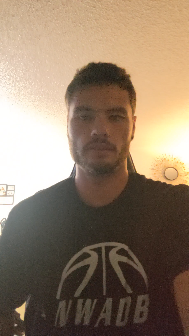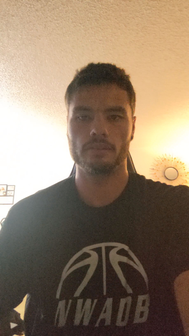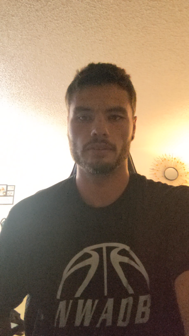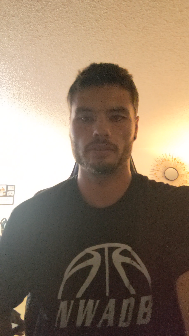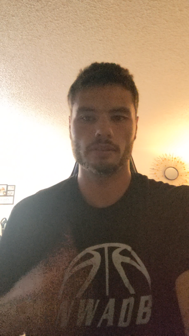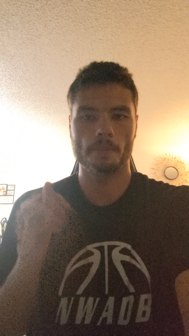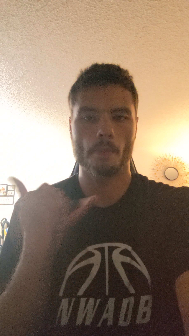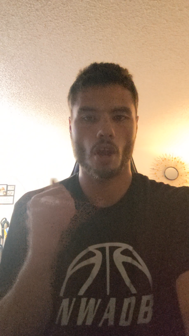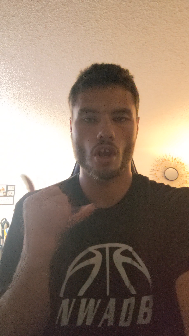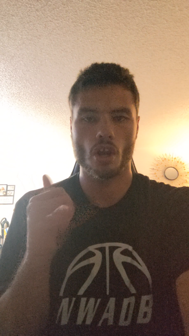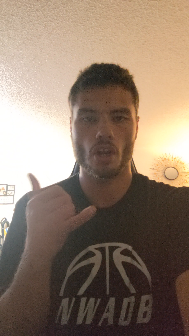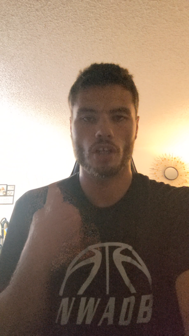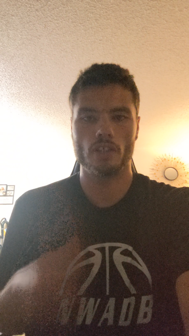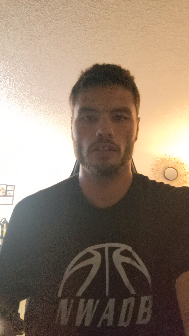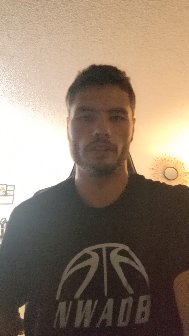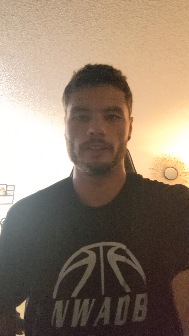party